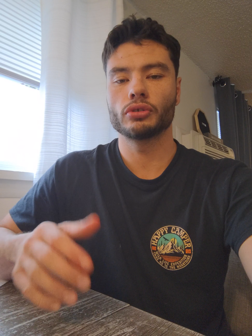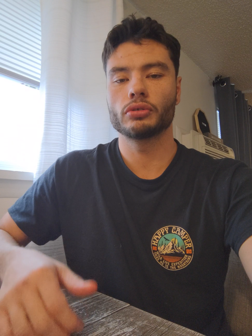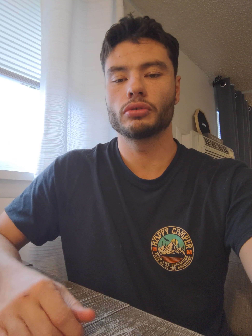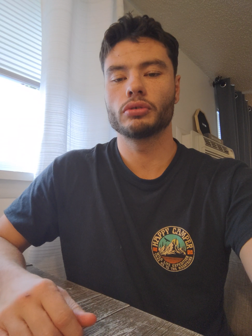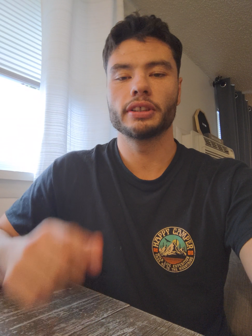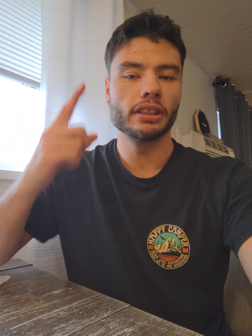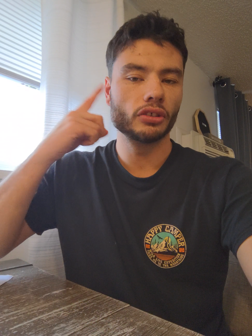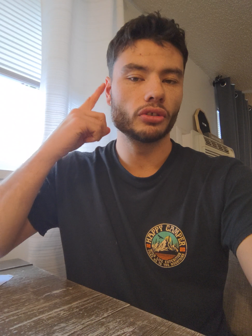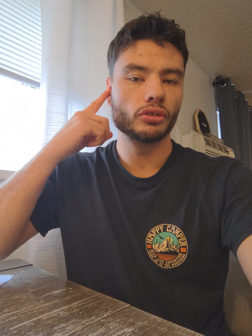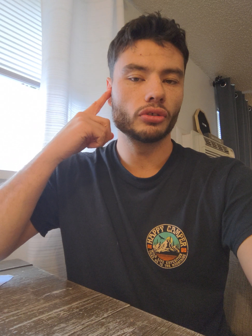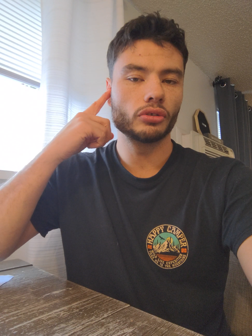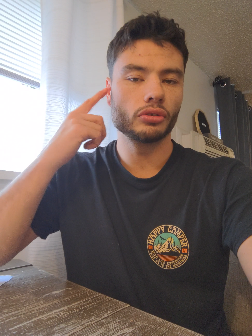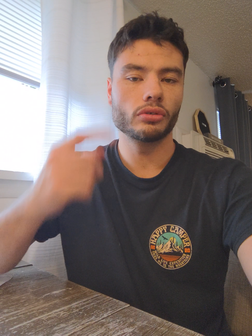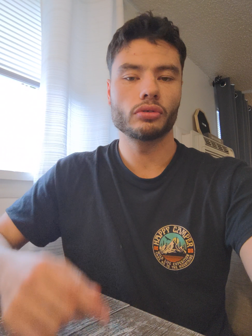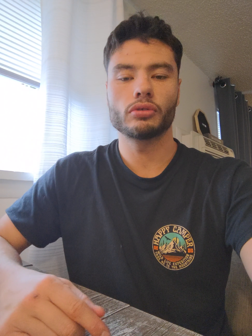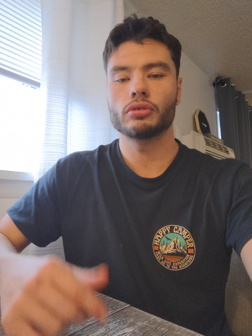ear